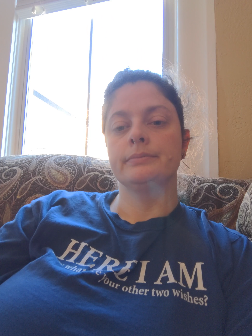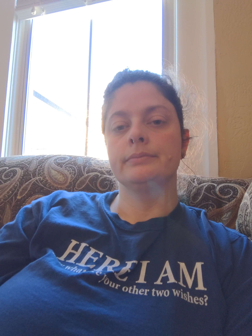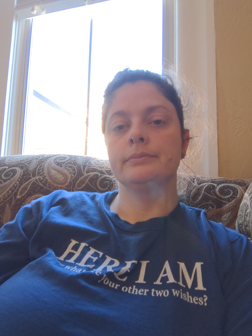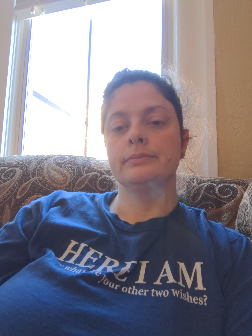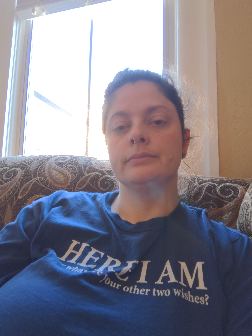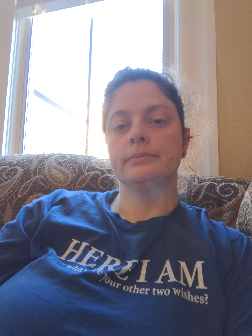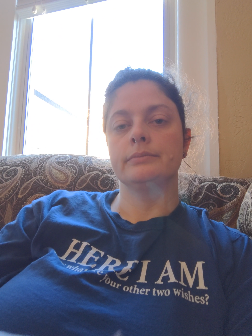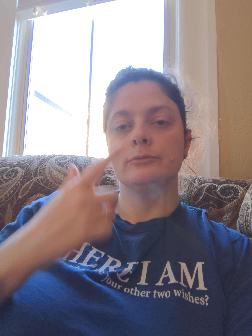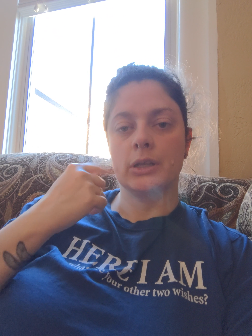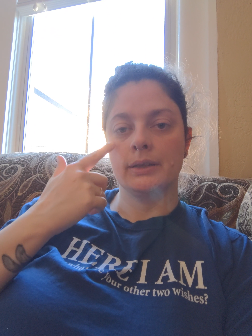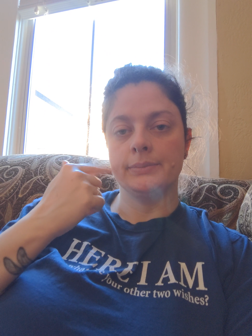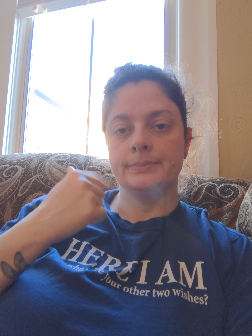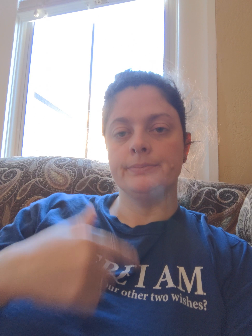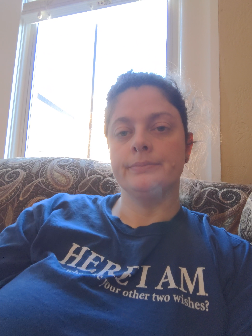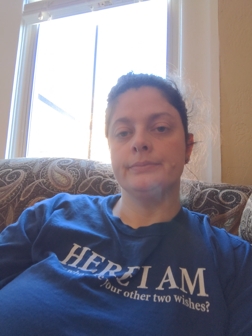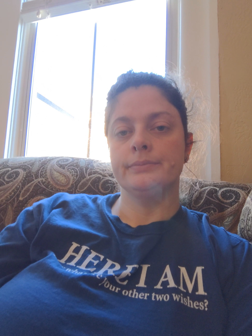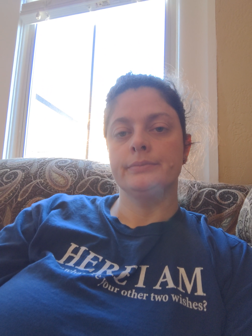cry